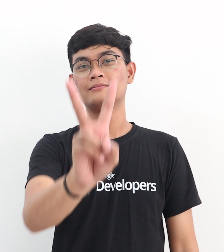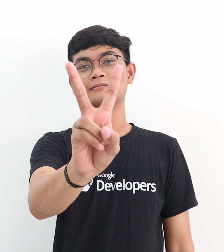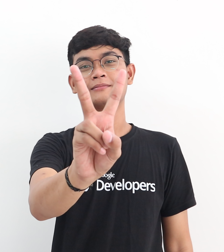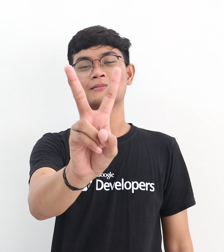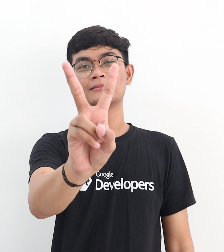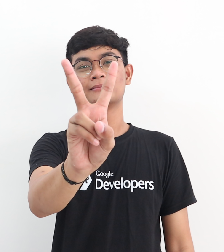V